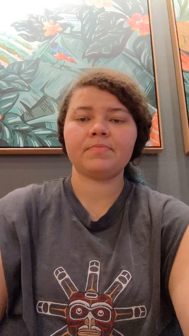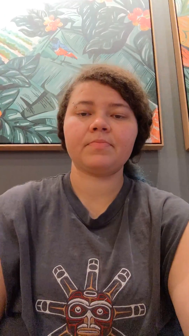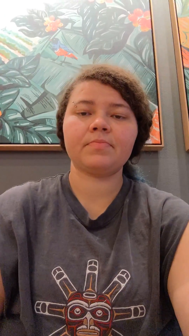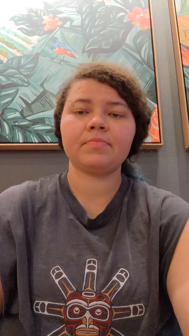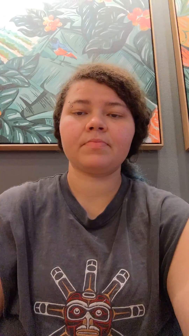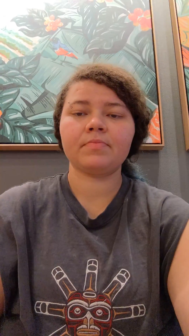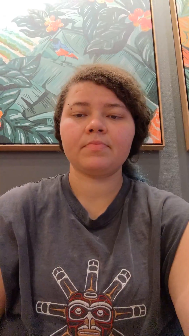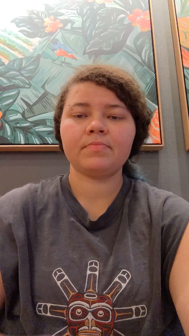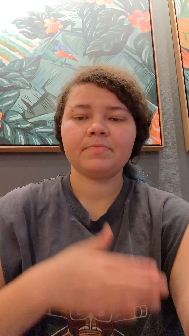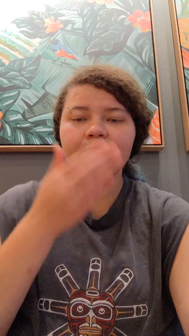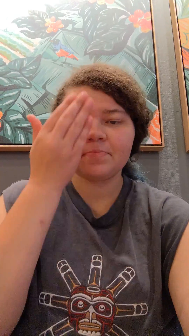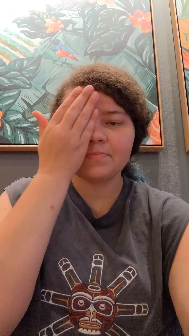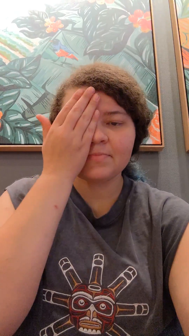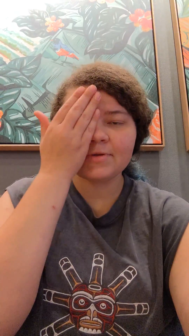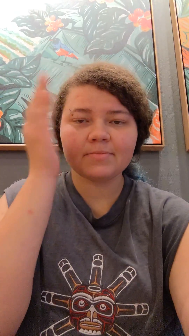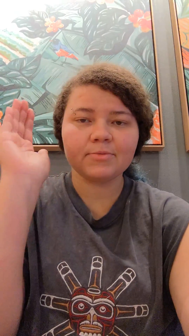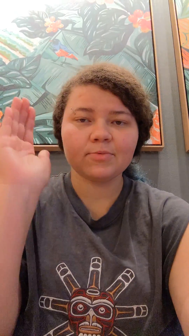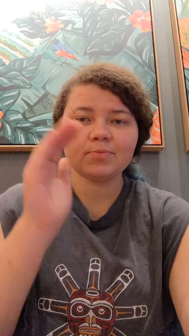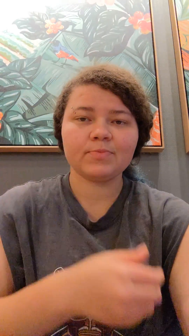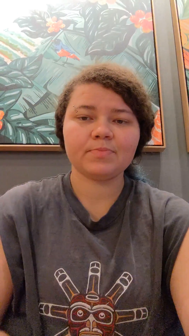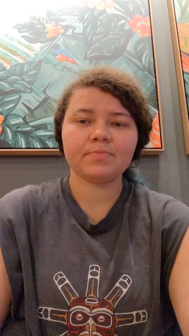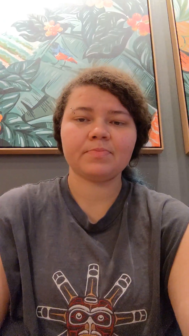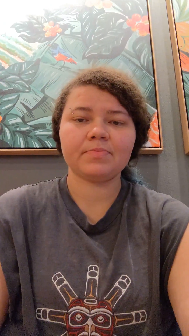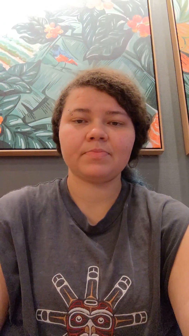peekaboo